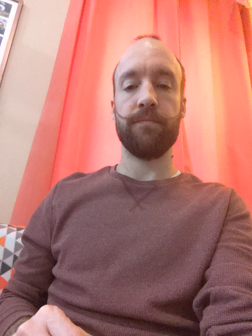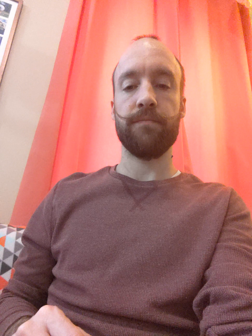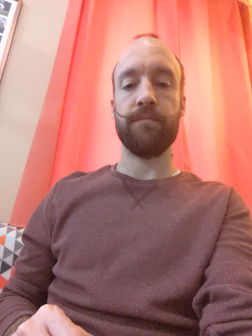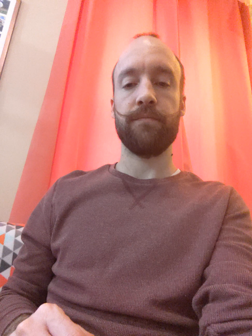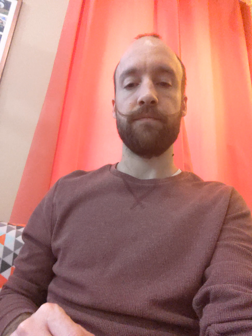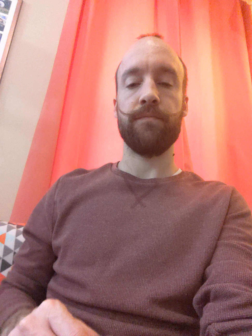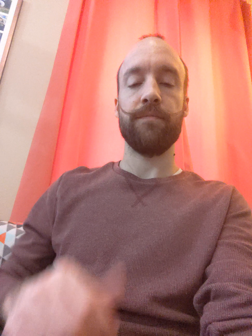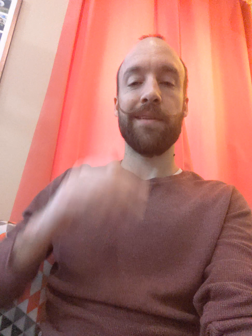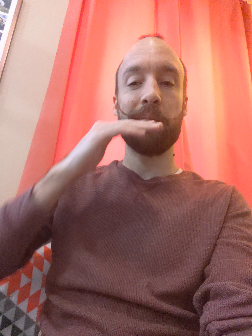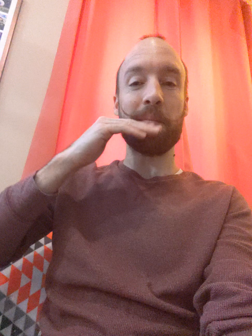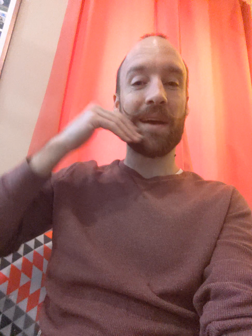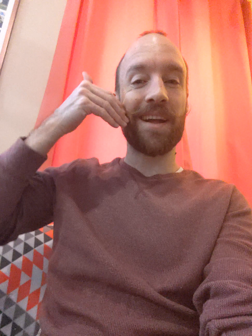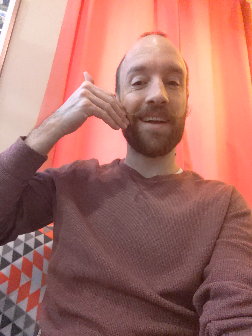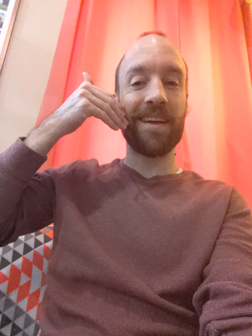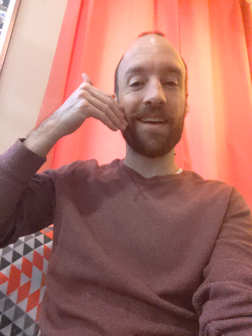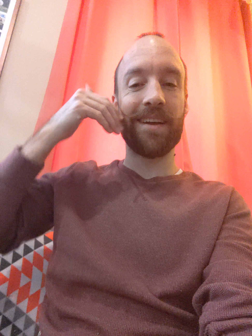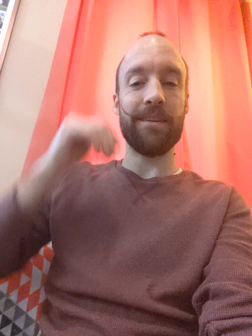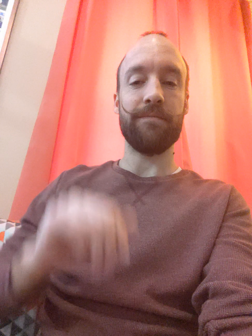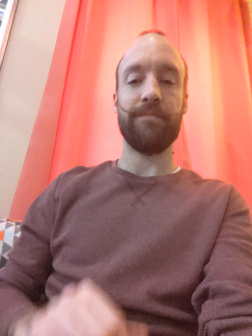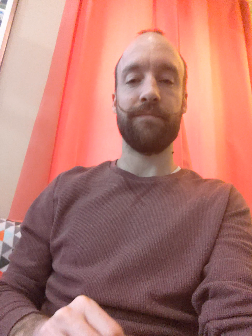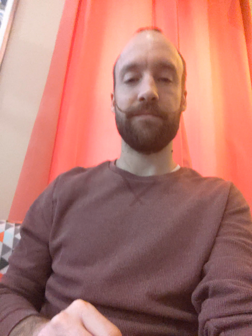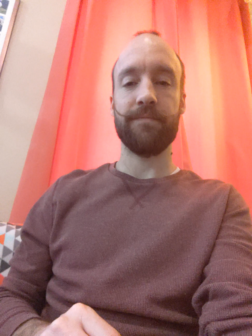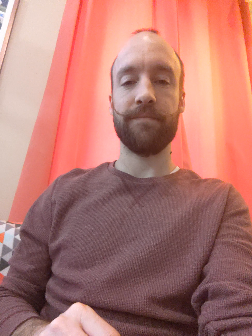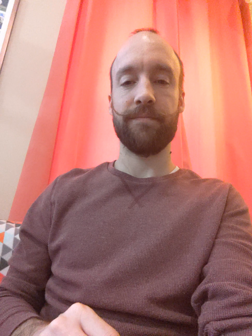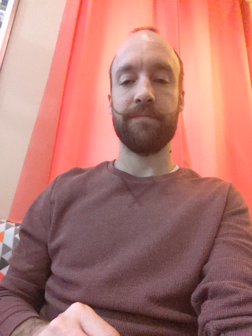smile